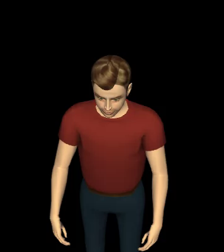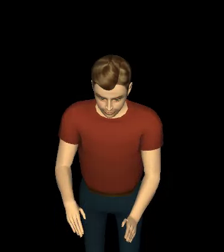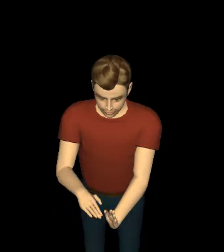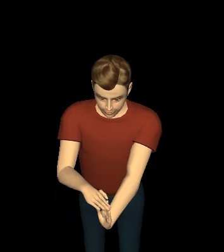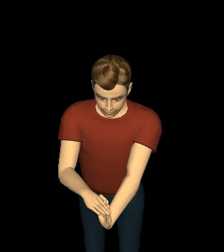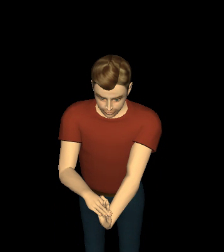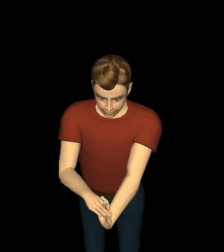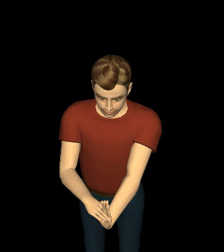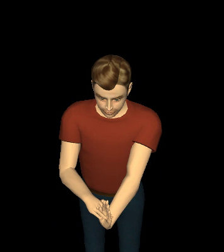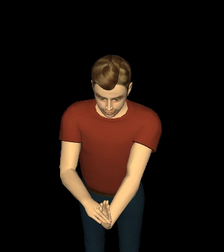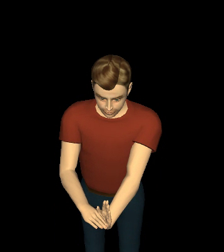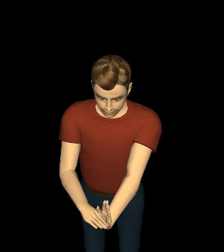قائمة